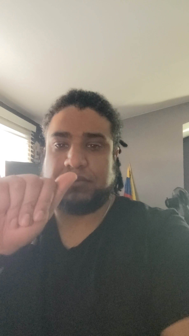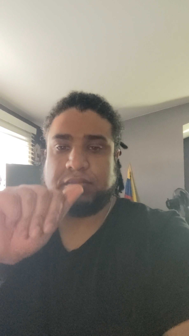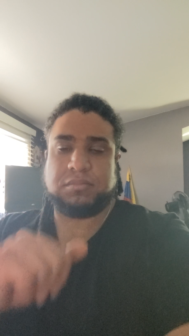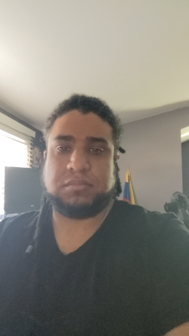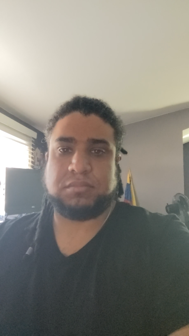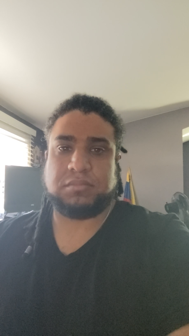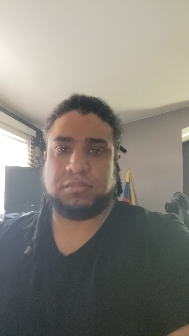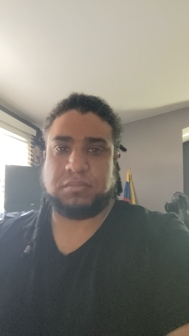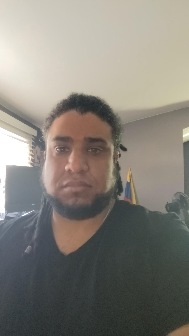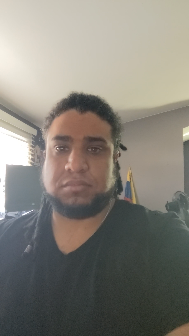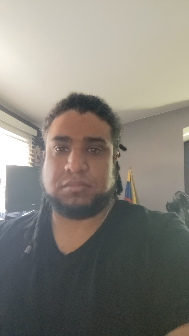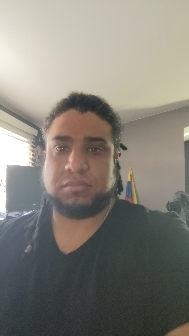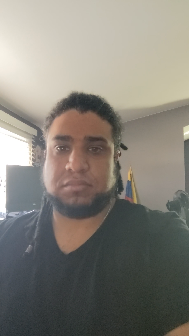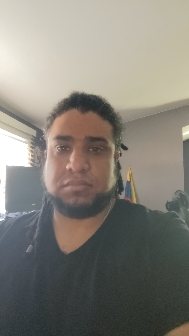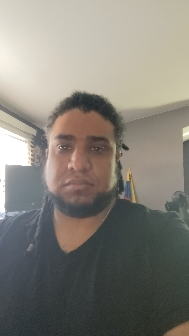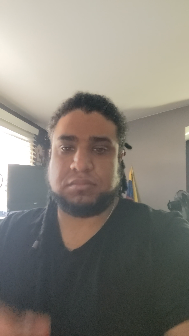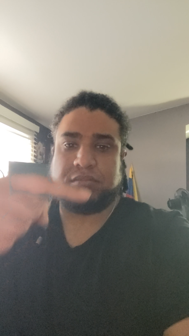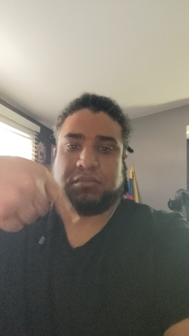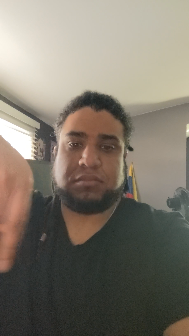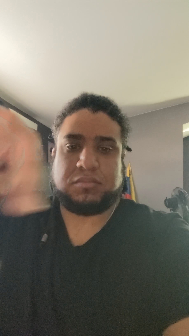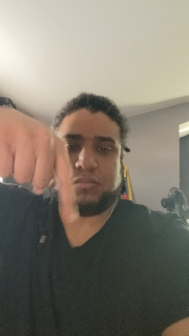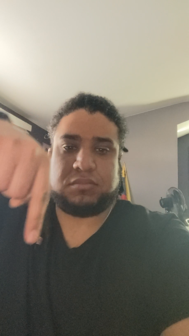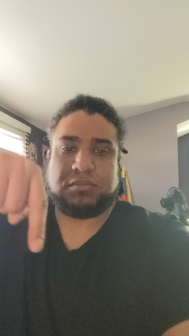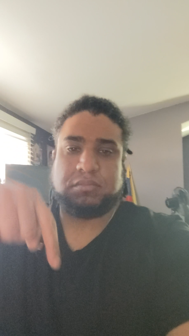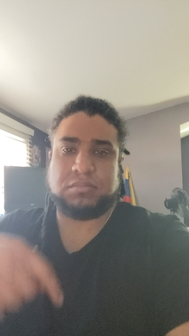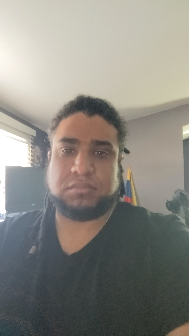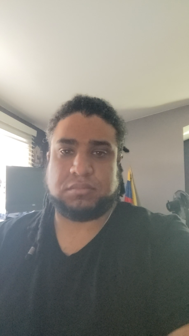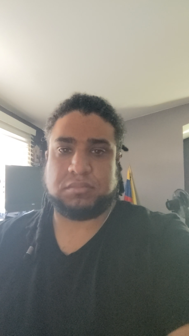around